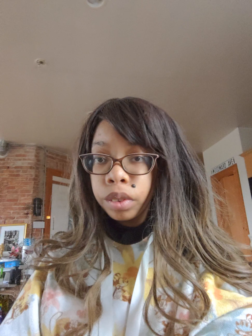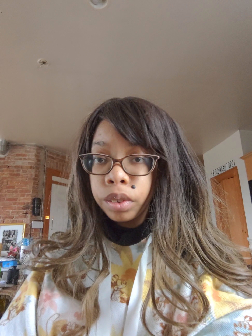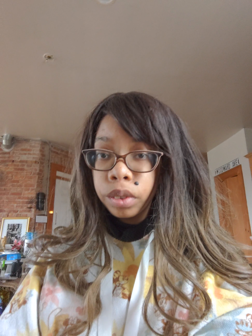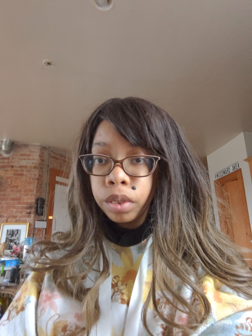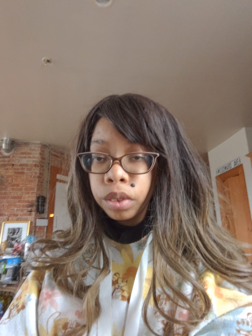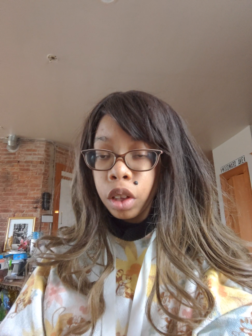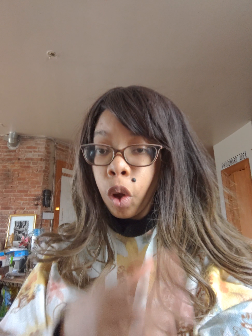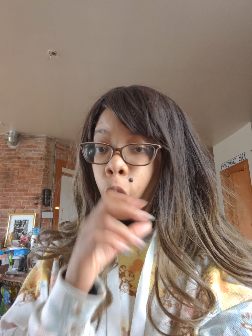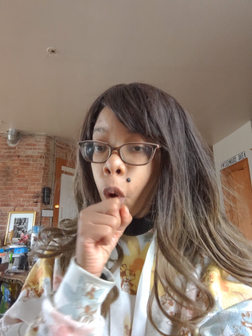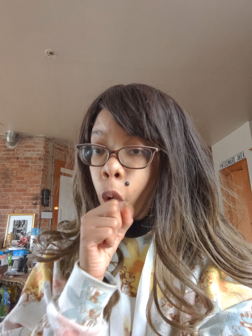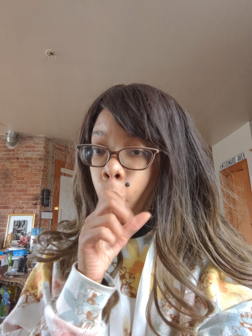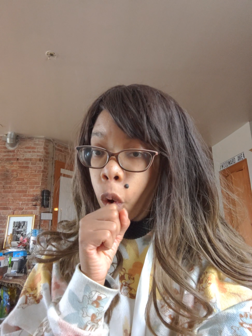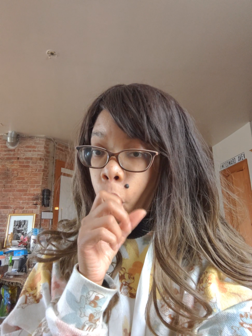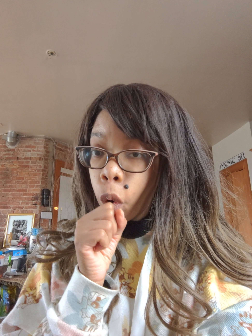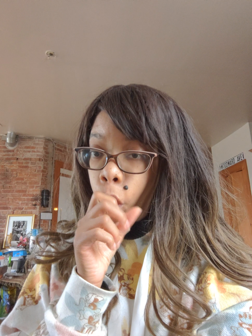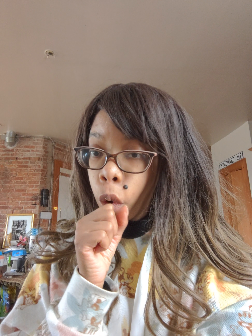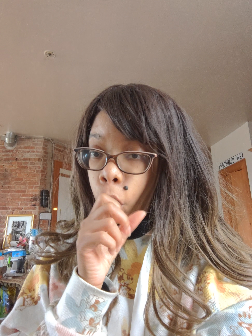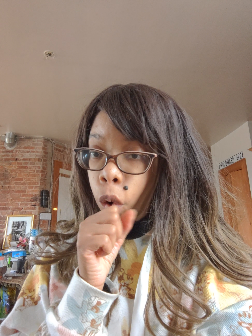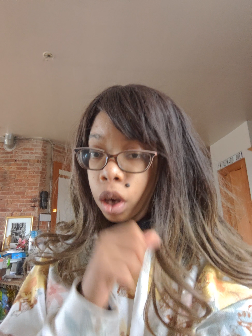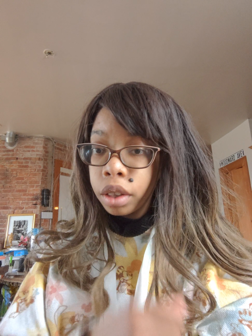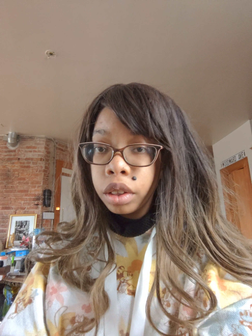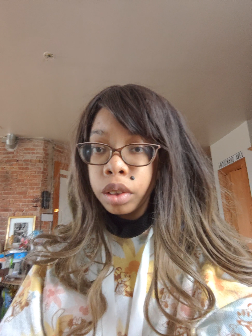orange